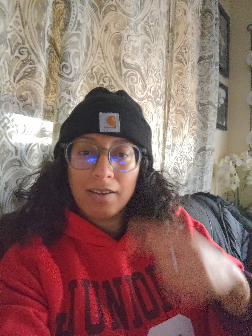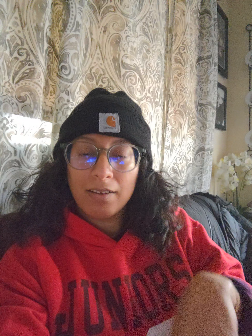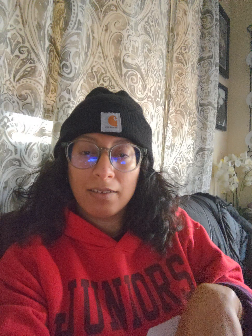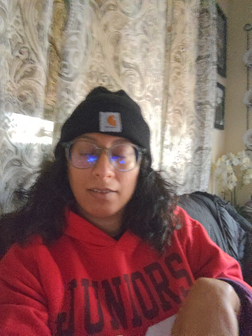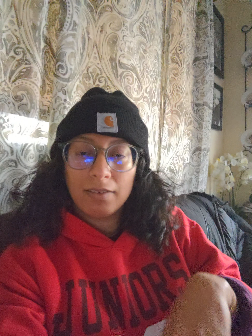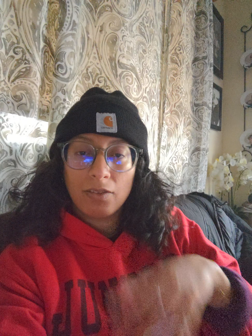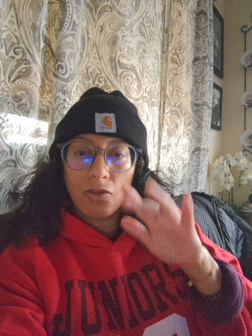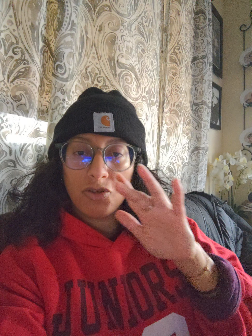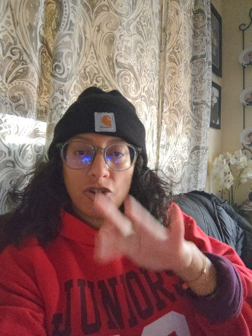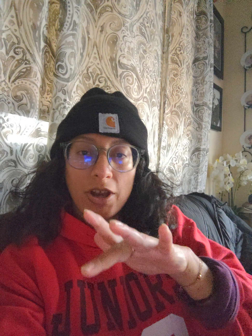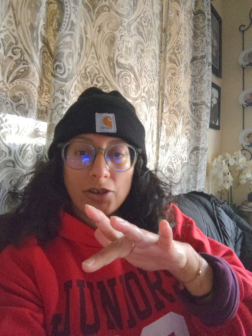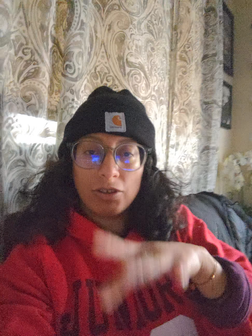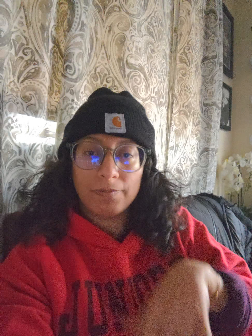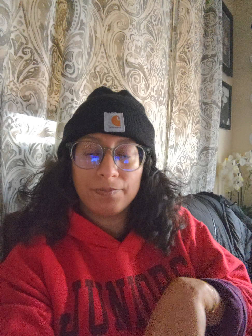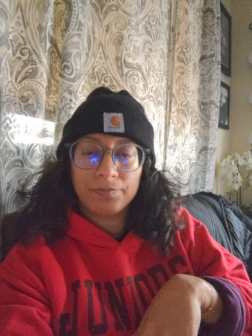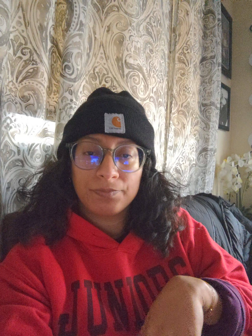touch